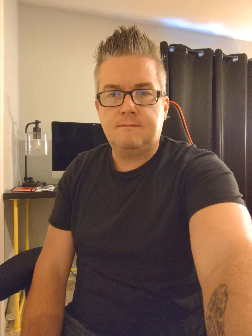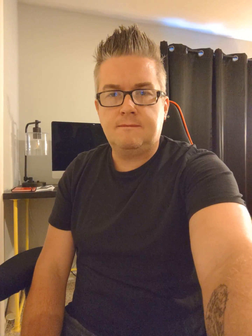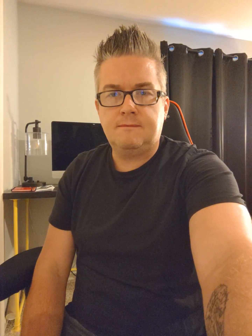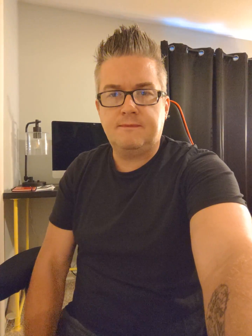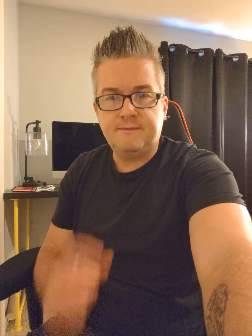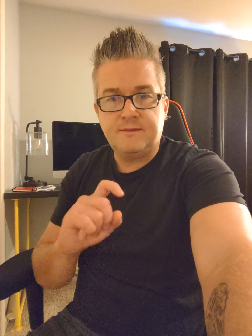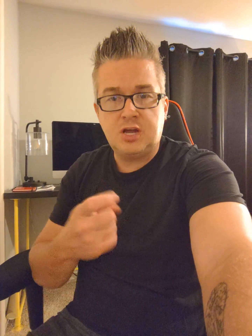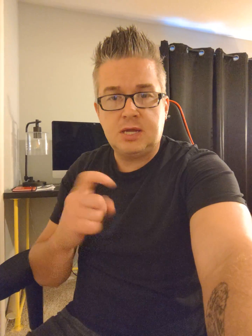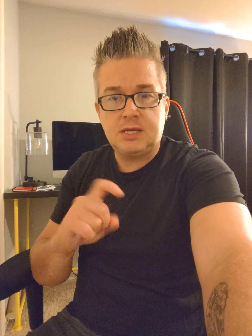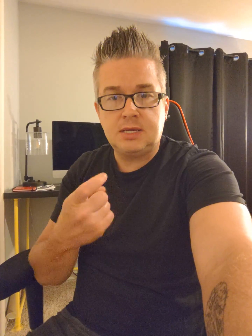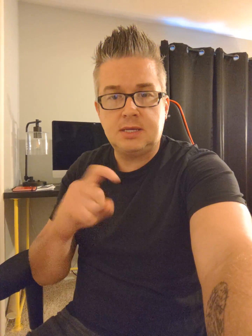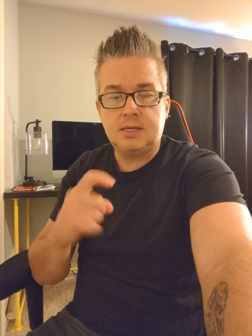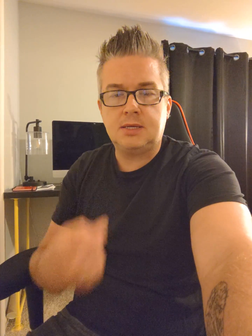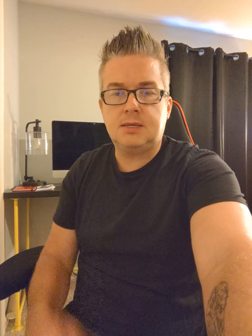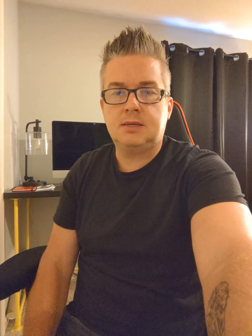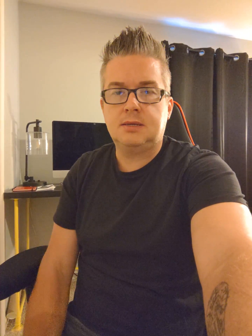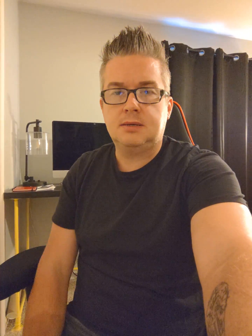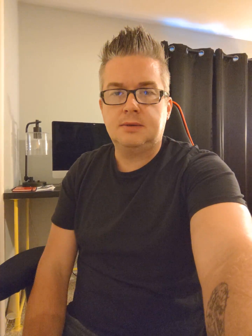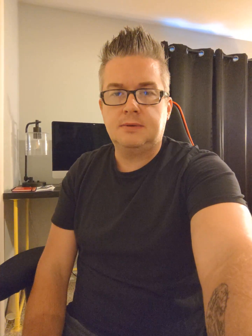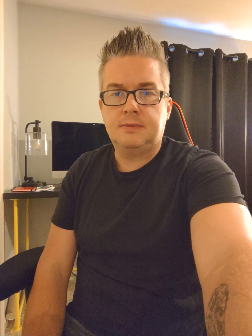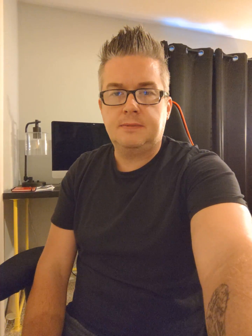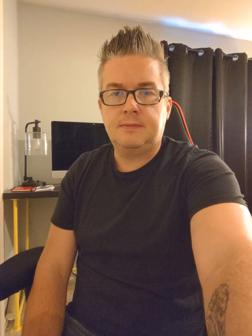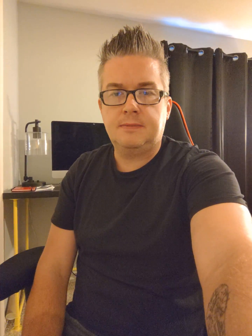friend